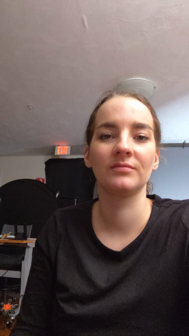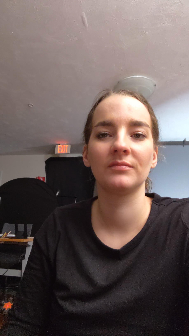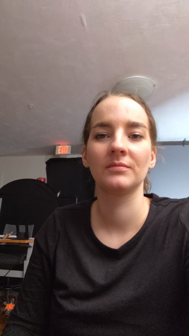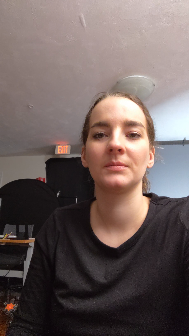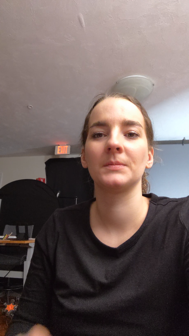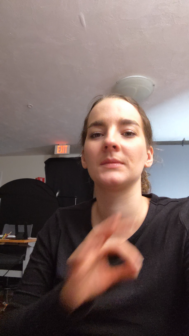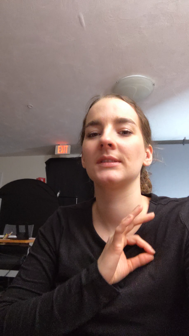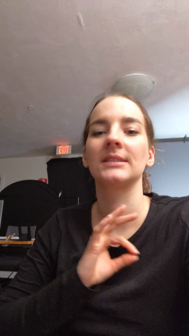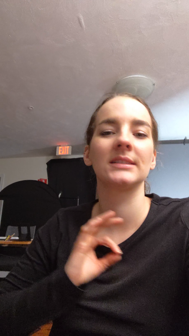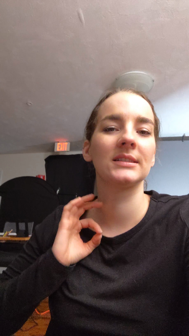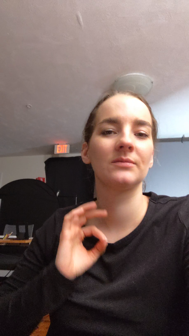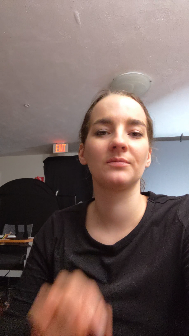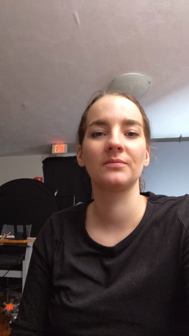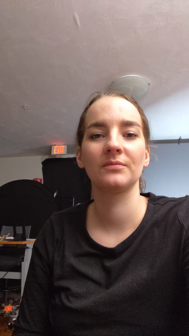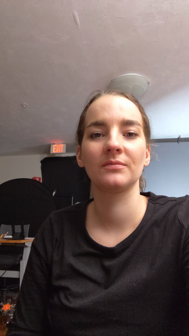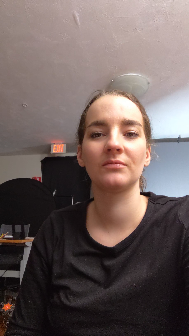beads